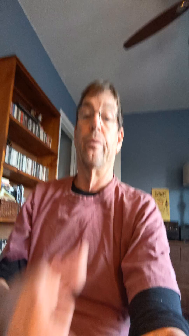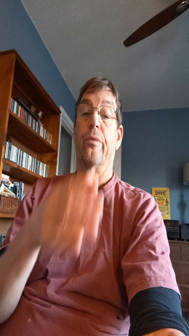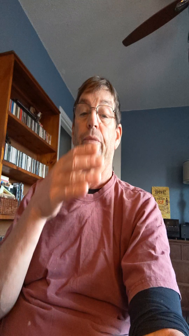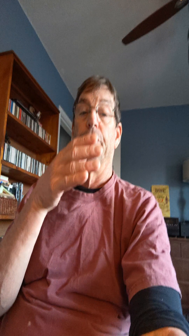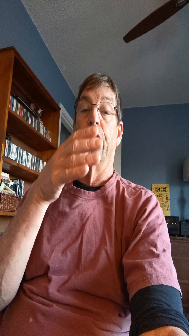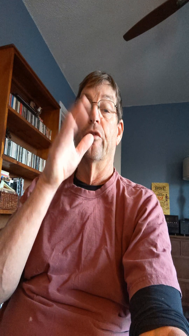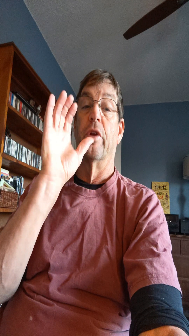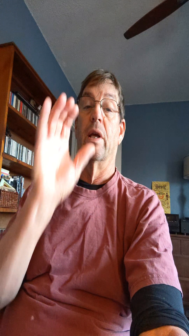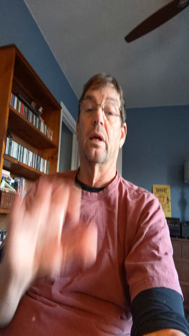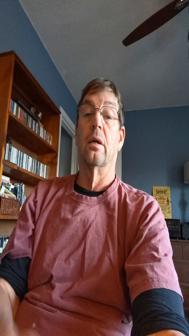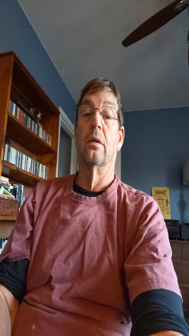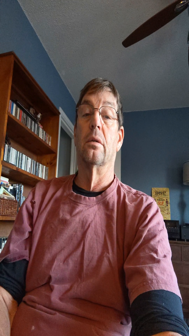drink